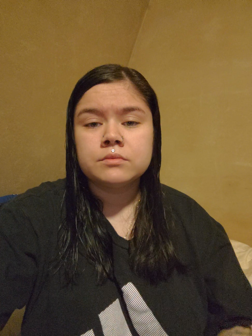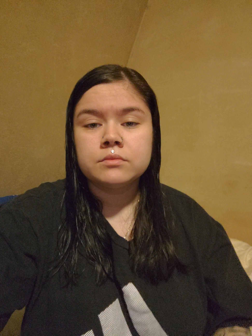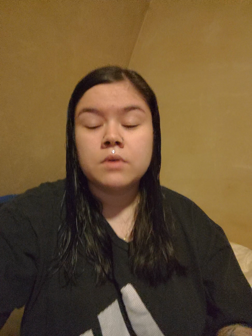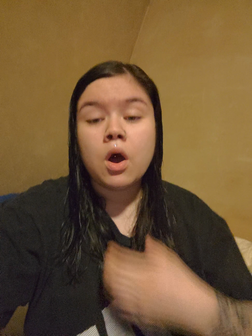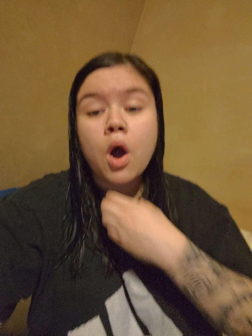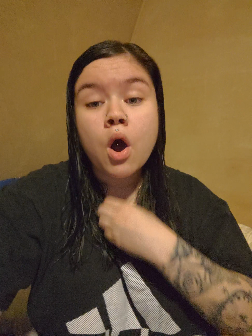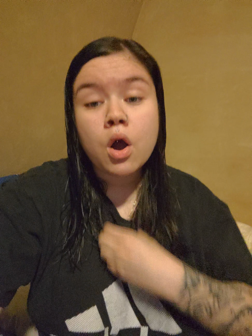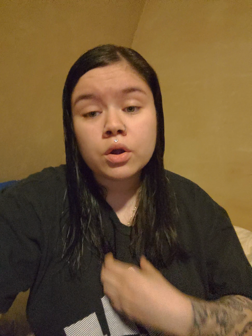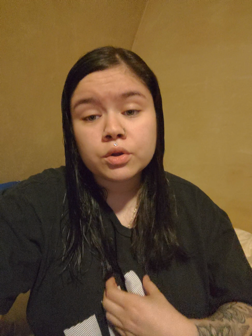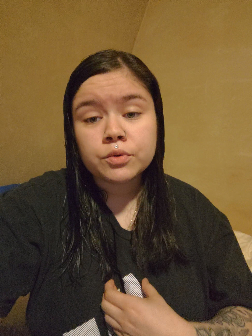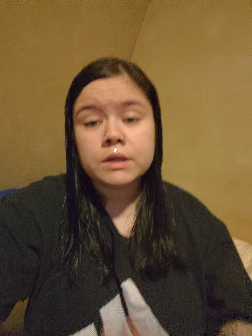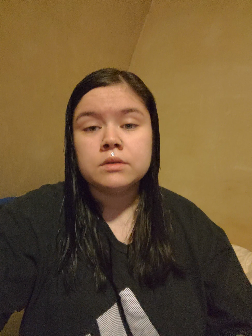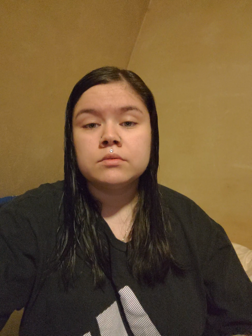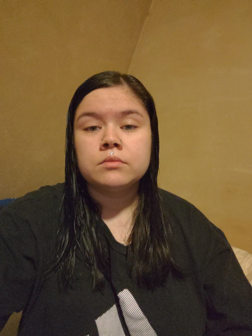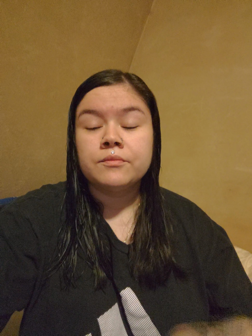hungry